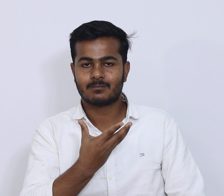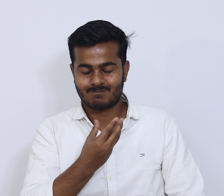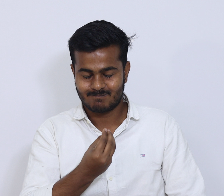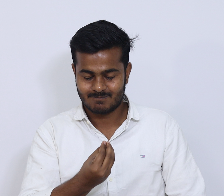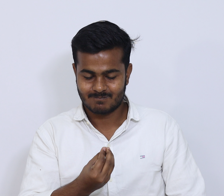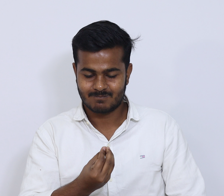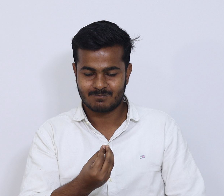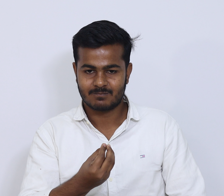sad